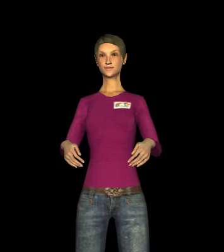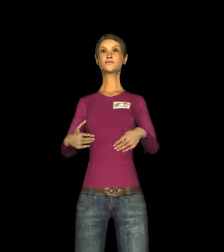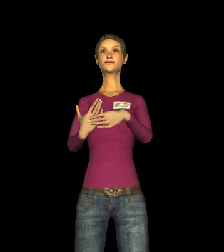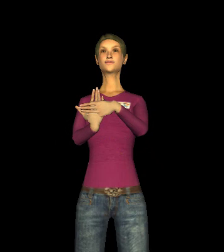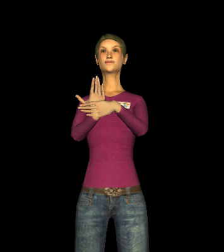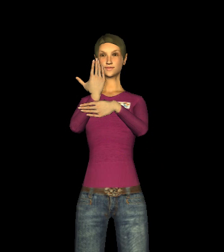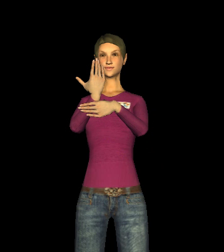صباح